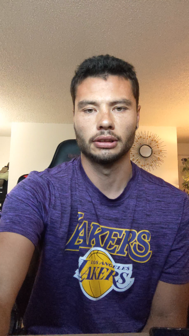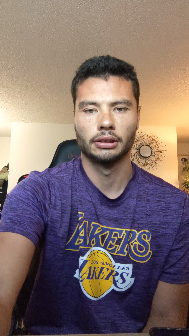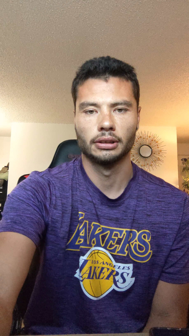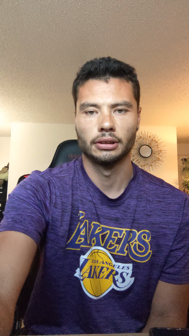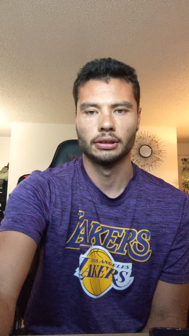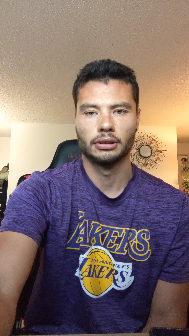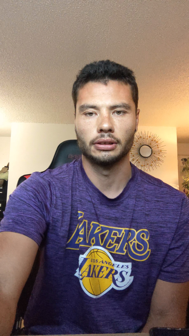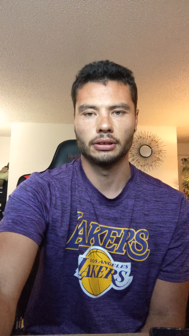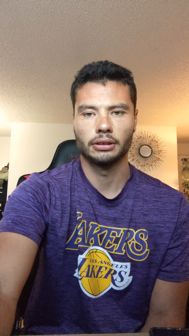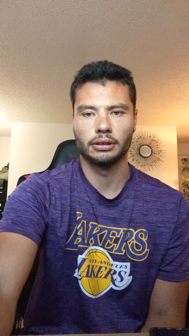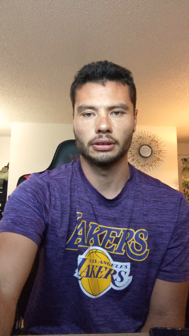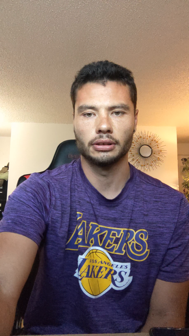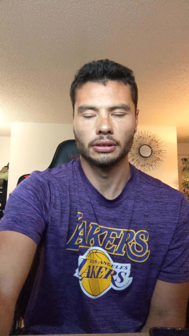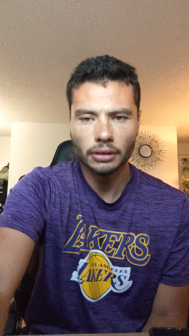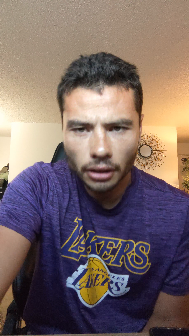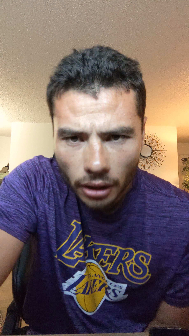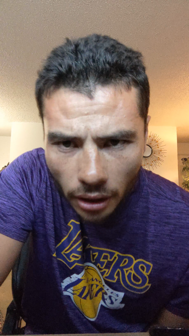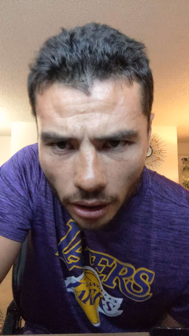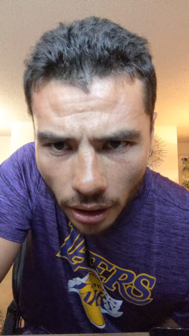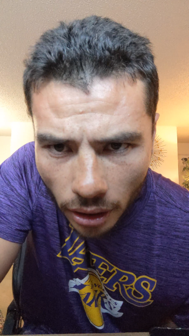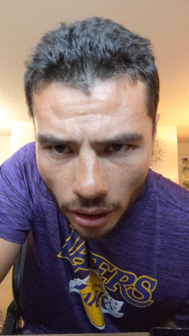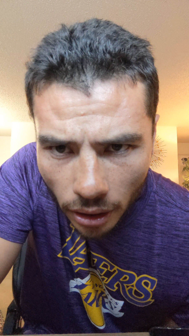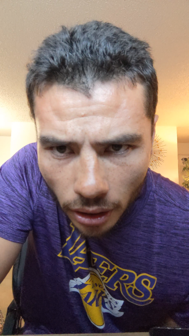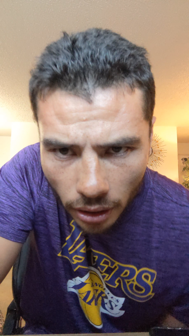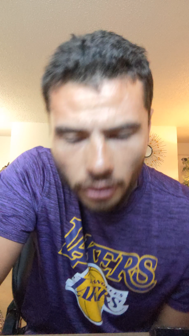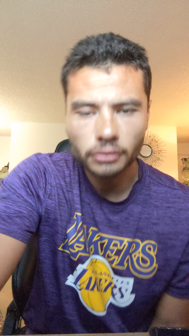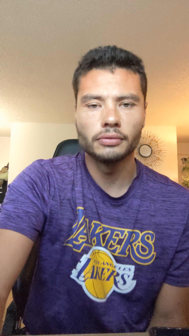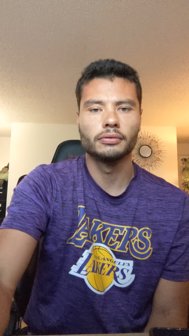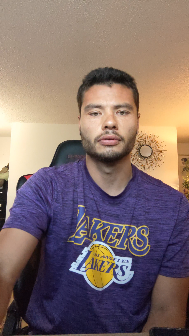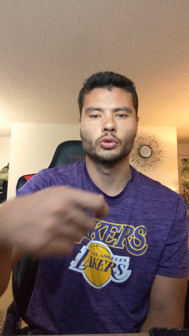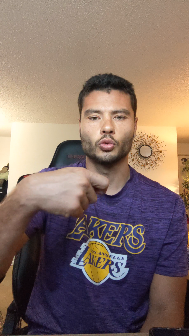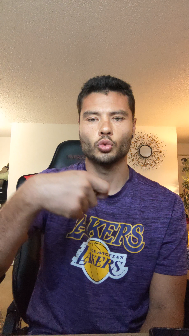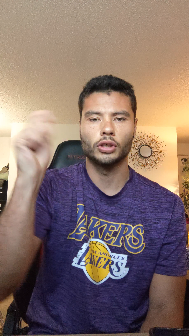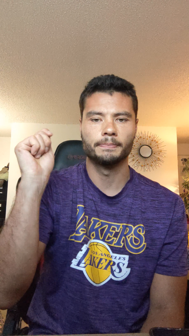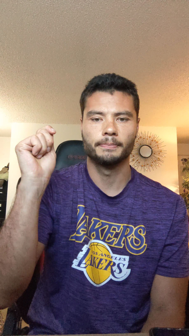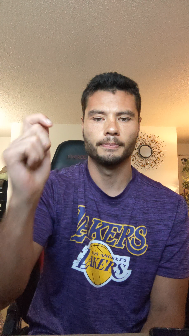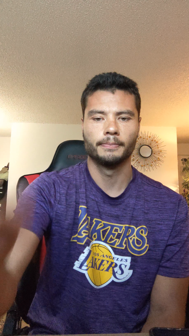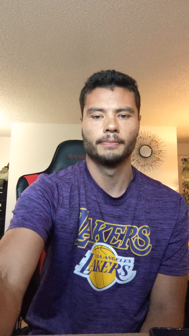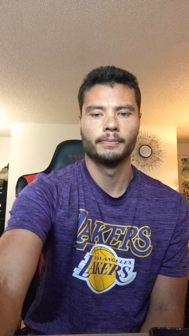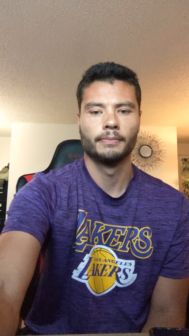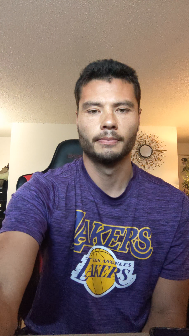rip